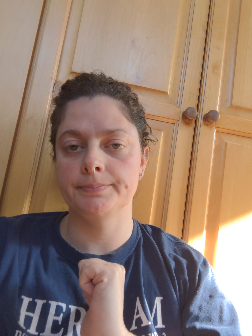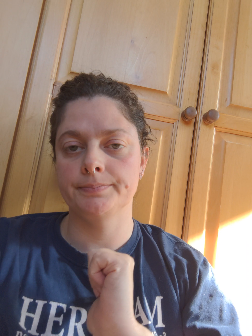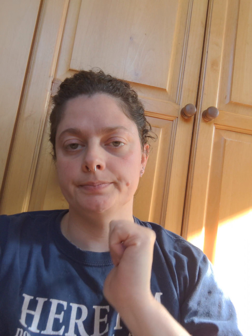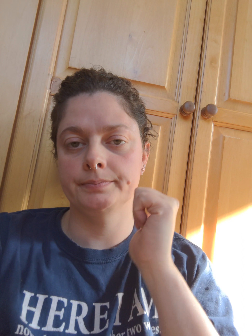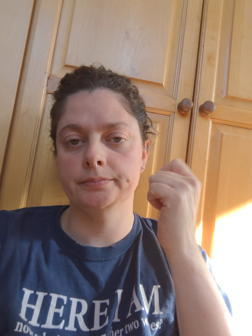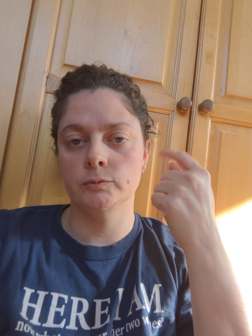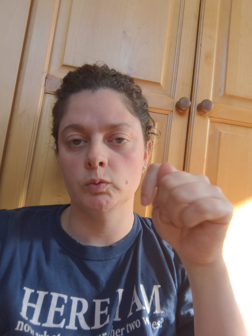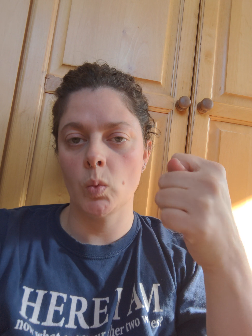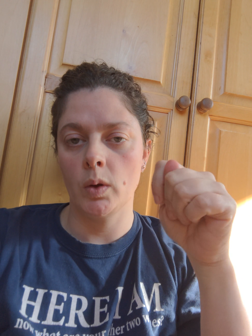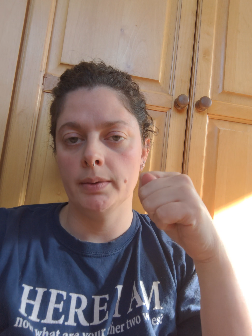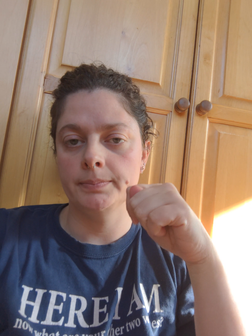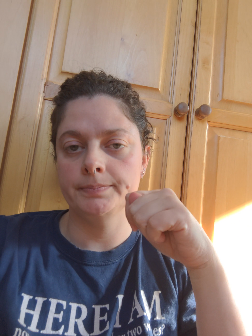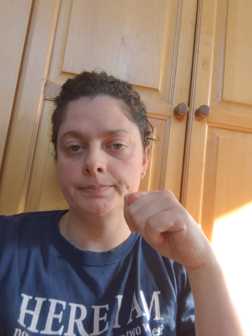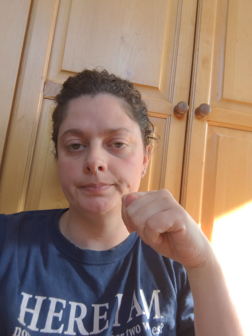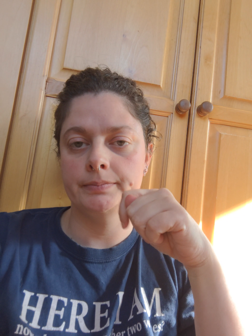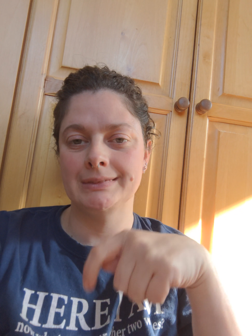toy